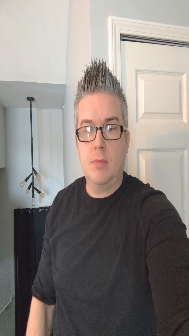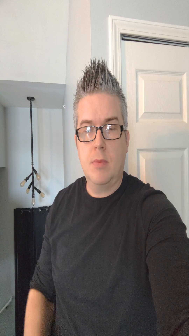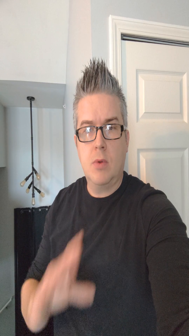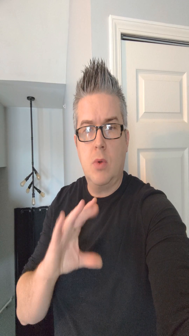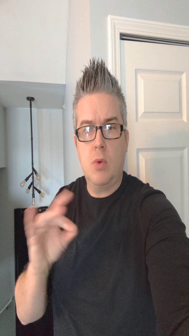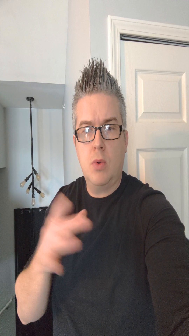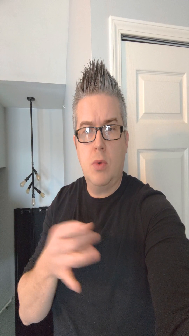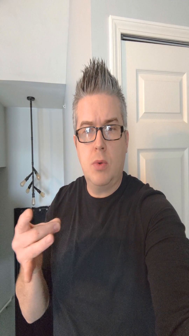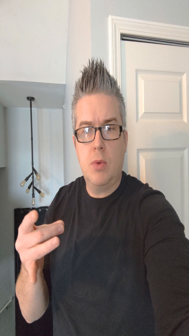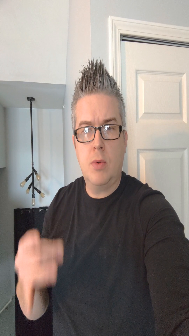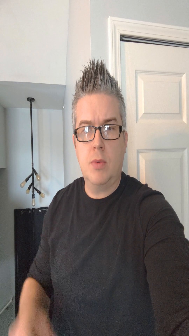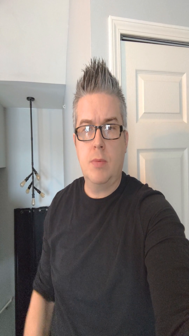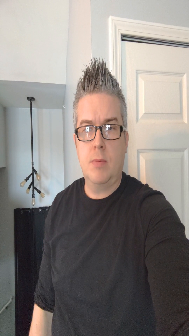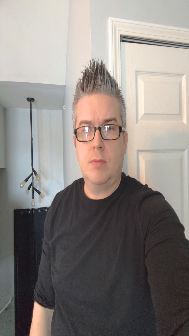story